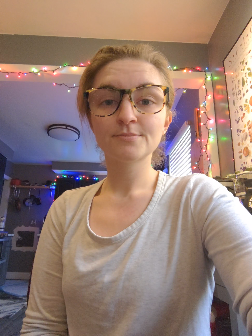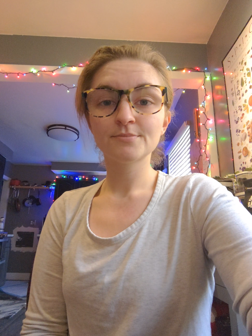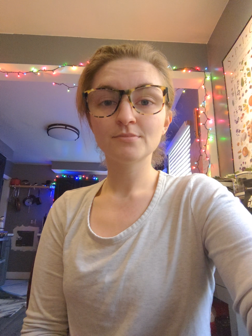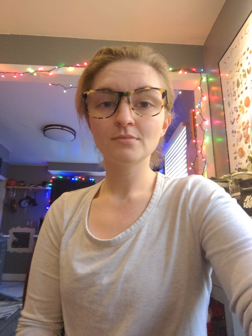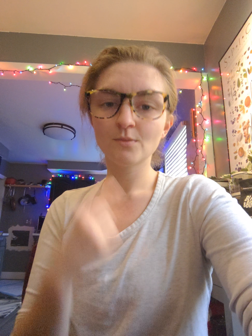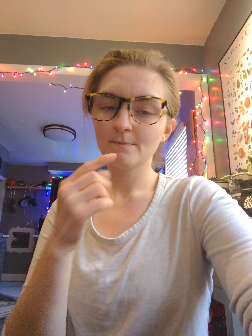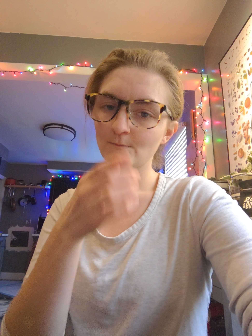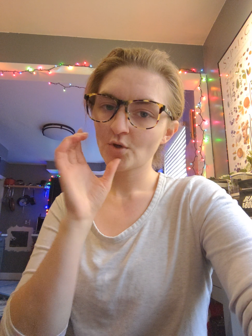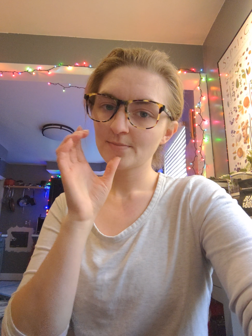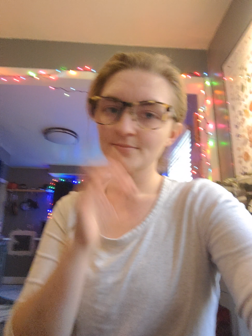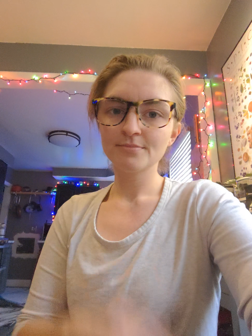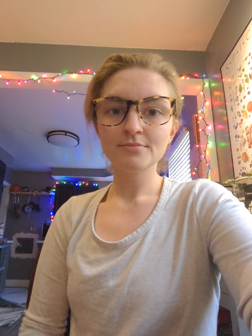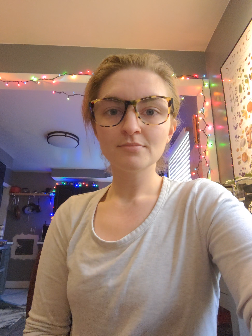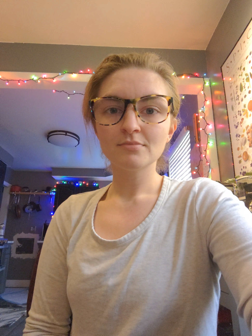drink